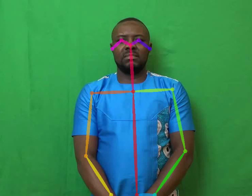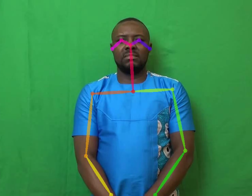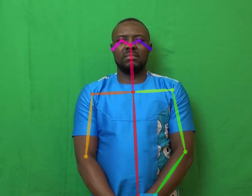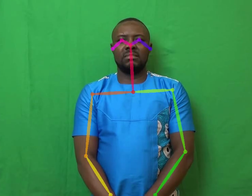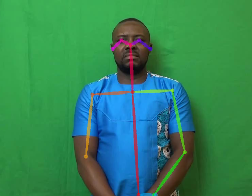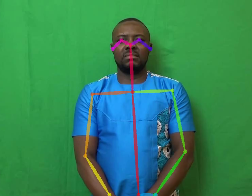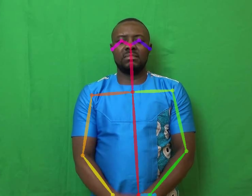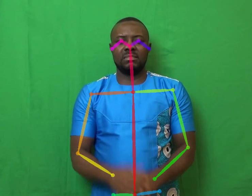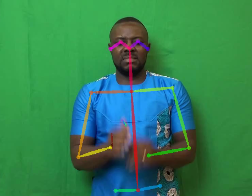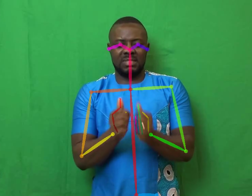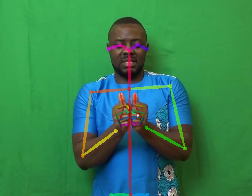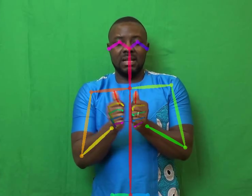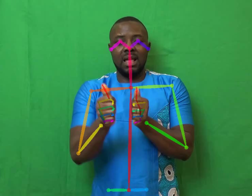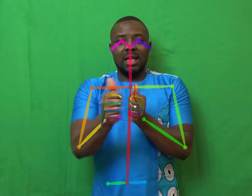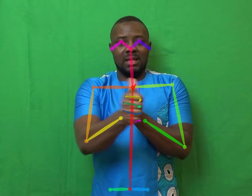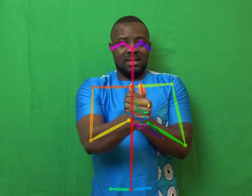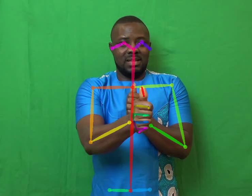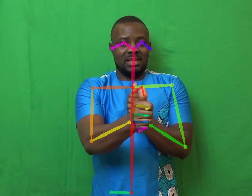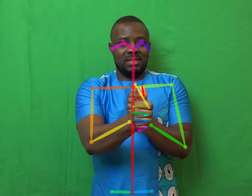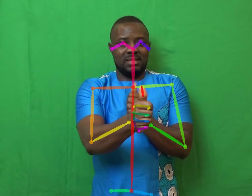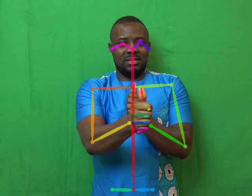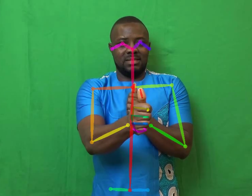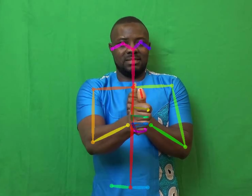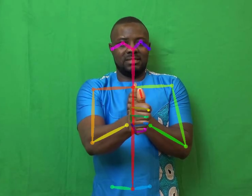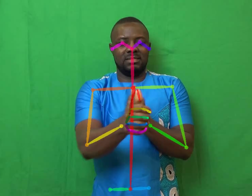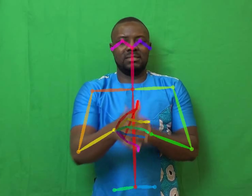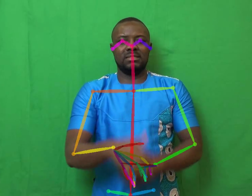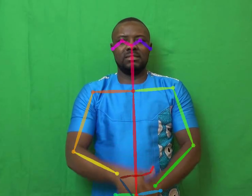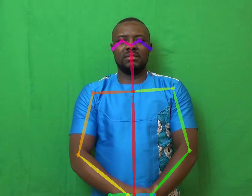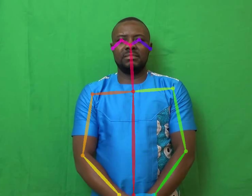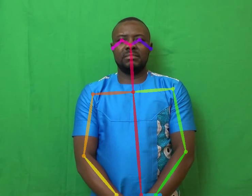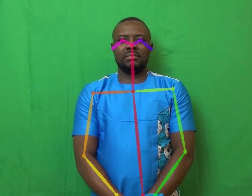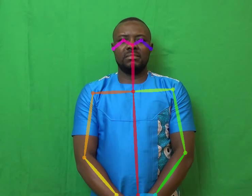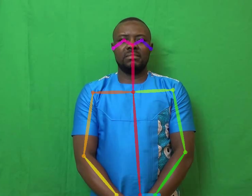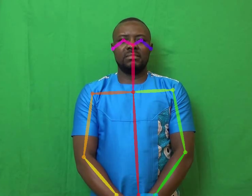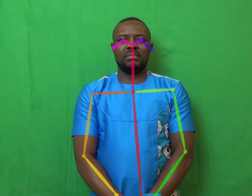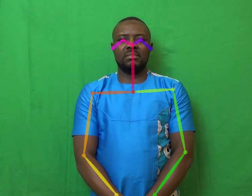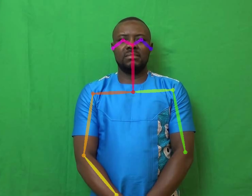ahead